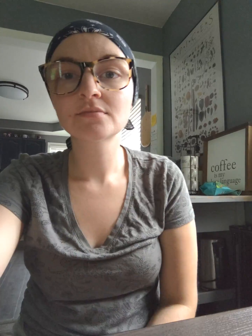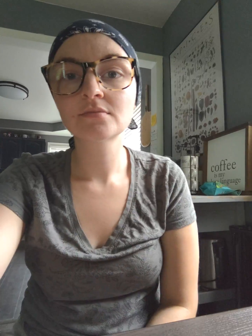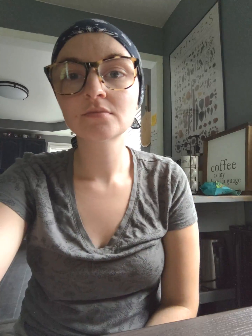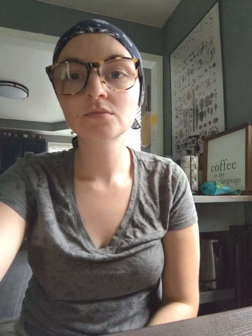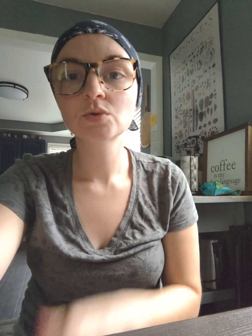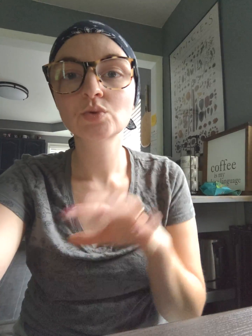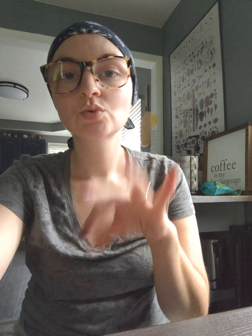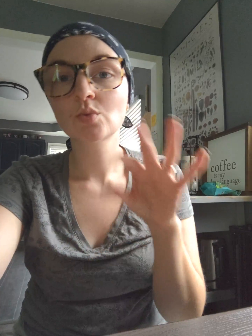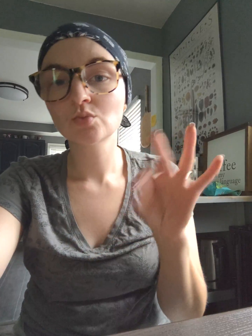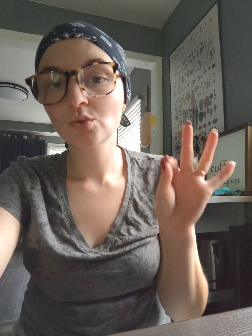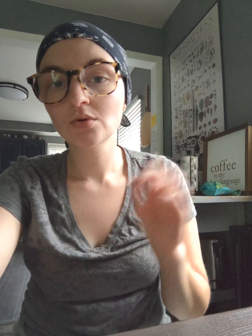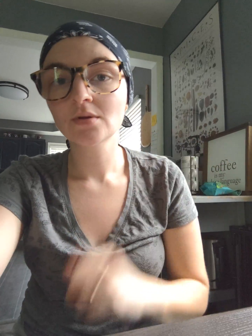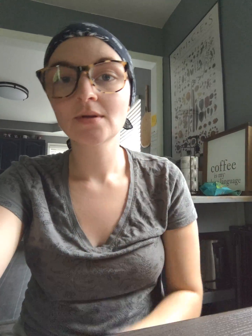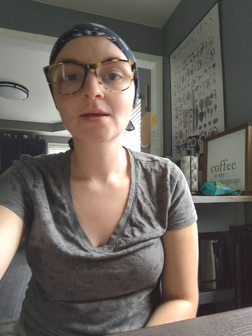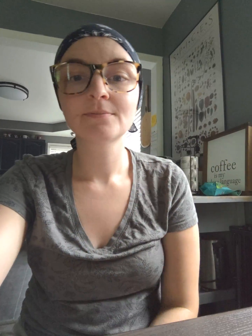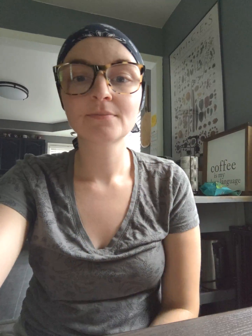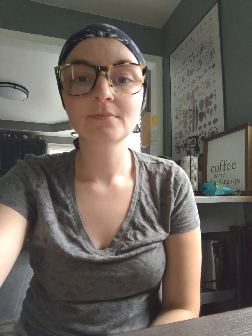choose